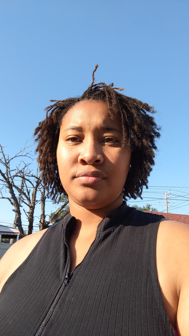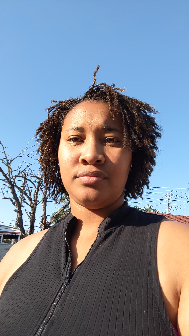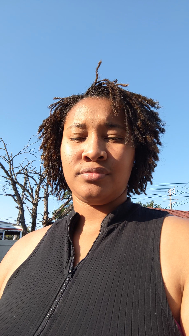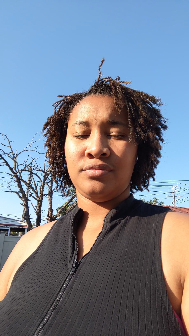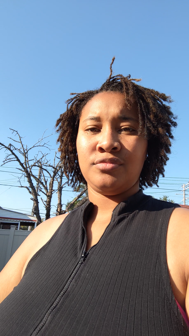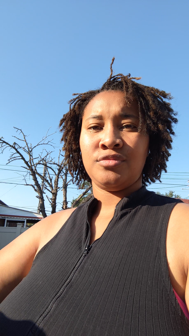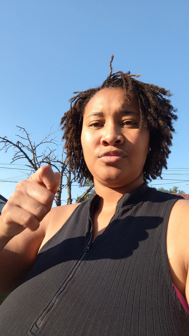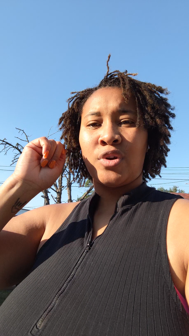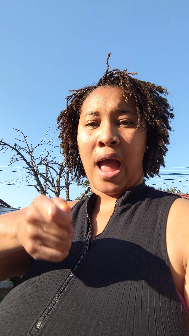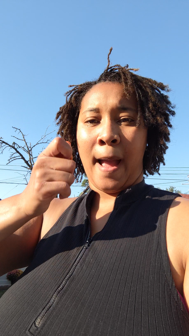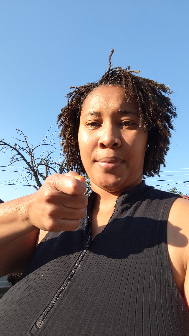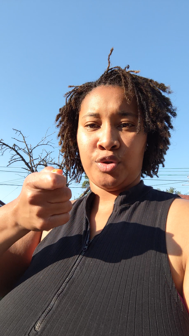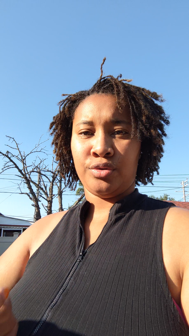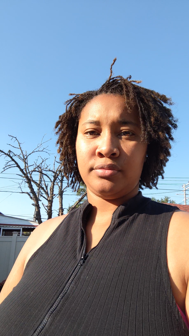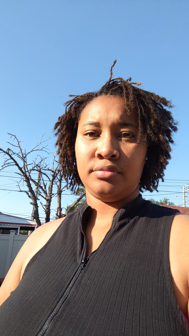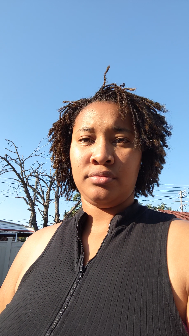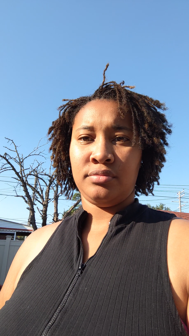hammer